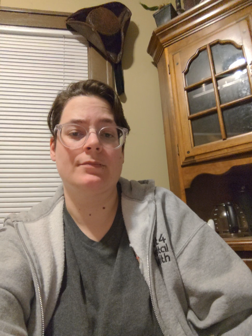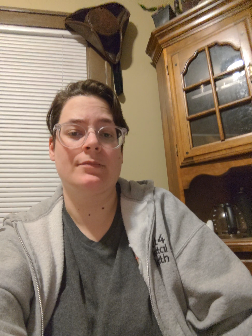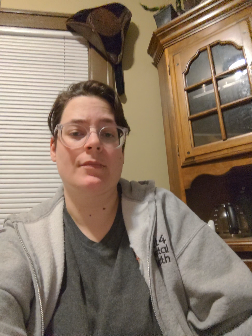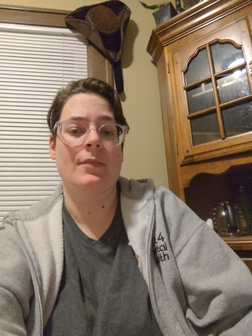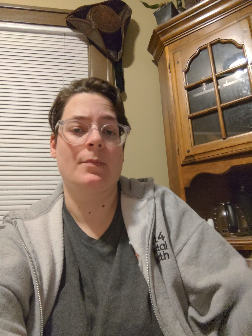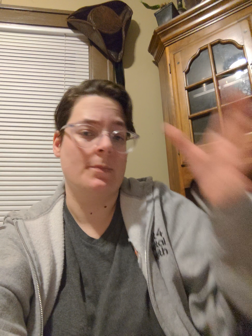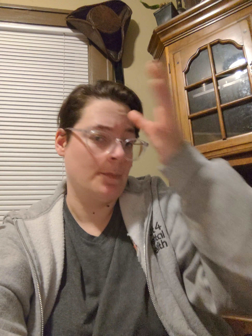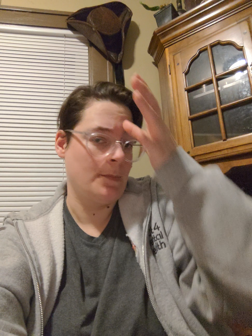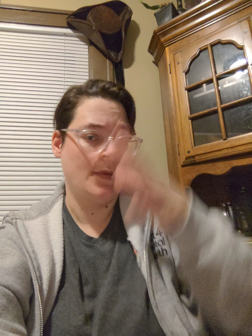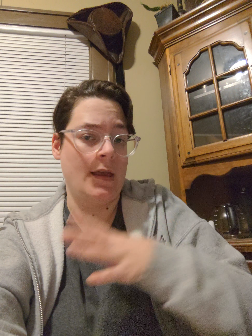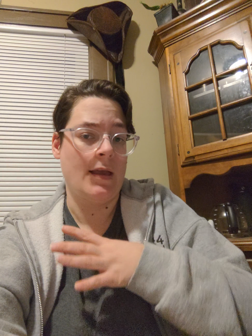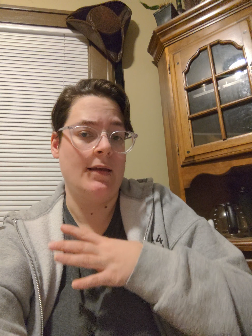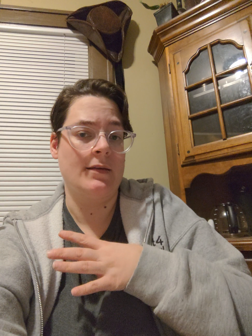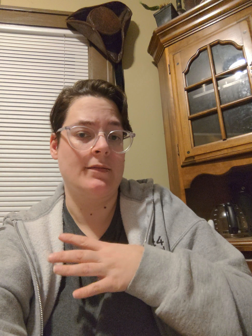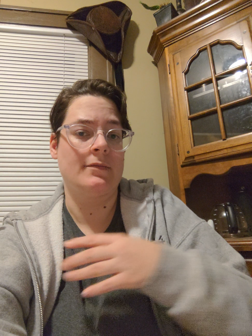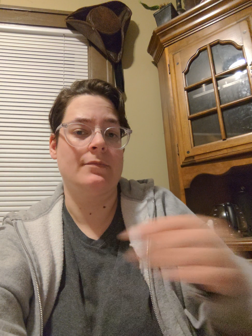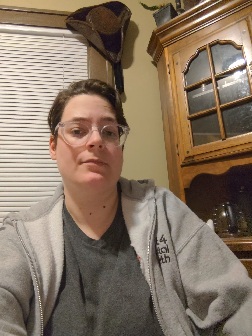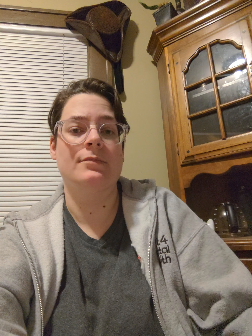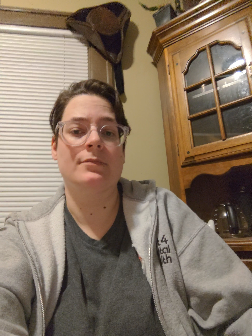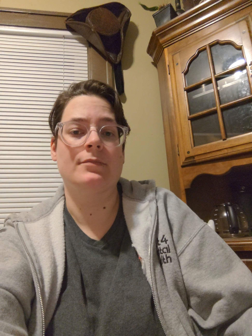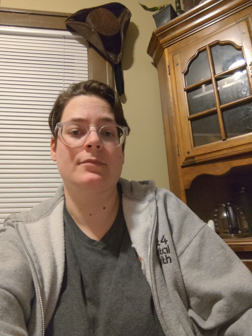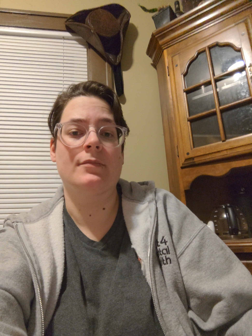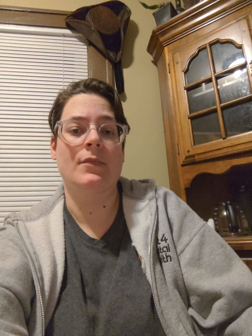man